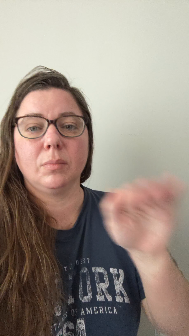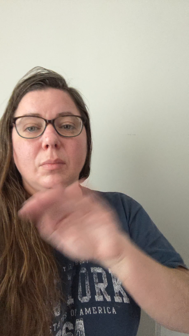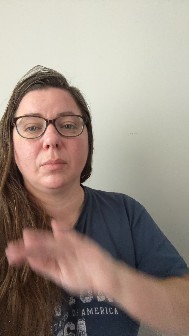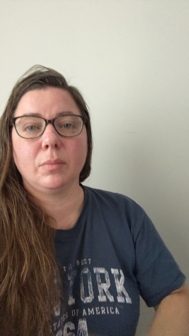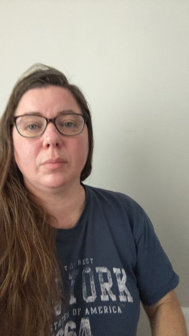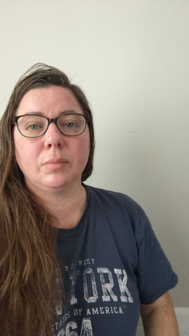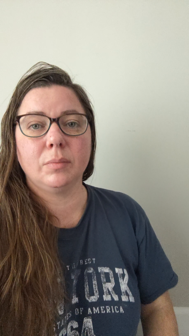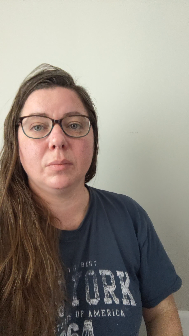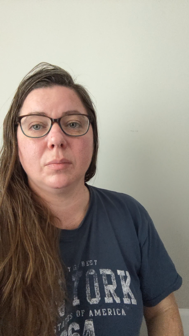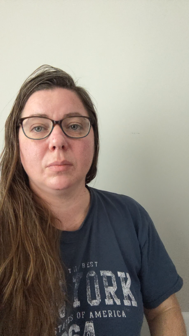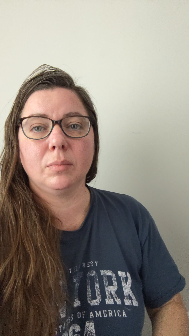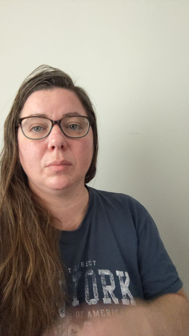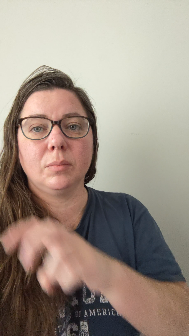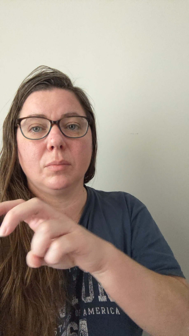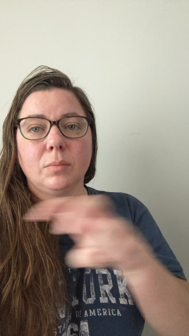couch